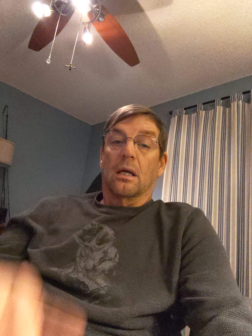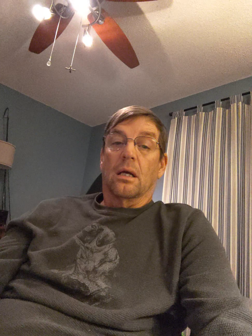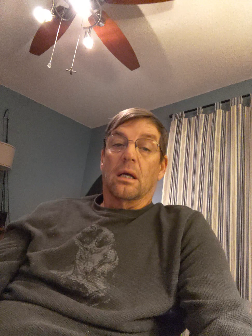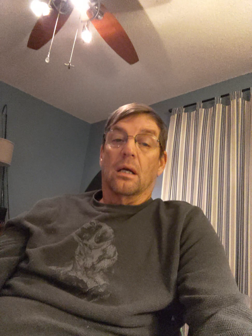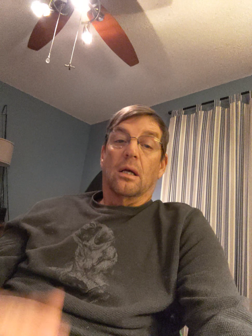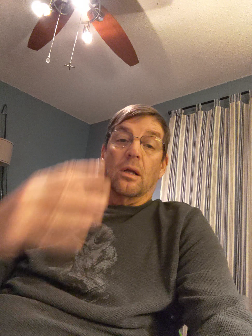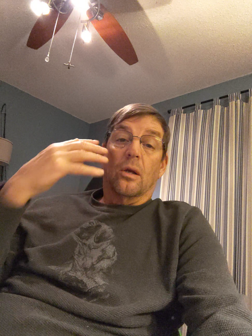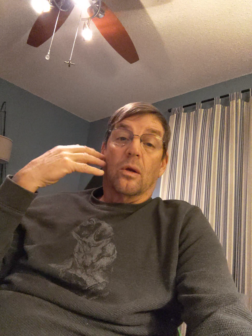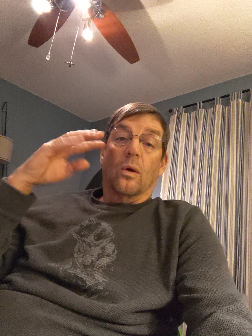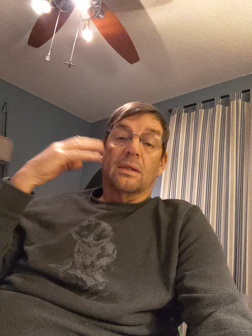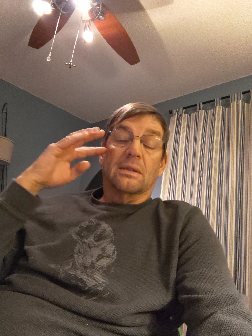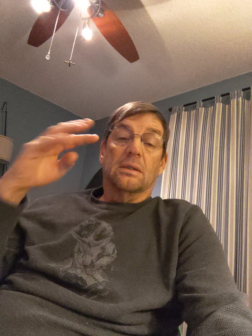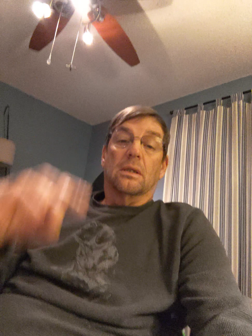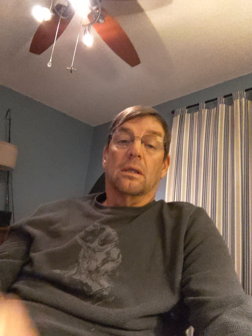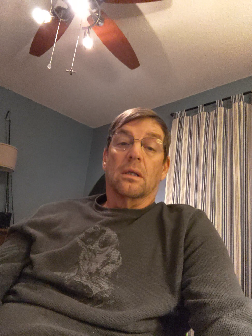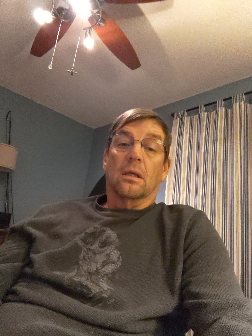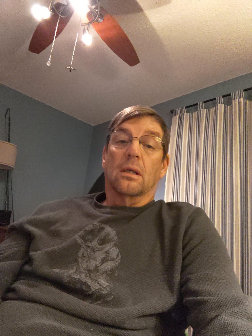noisy